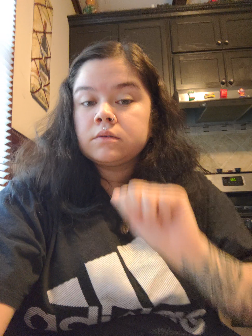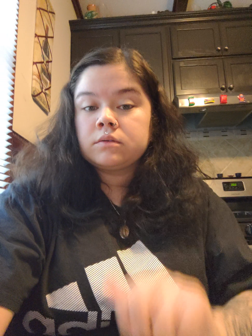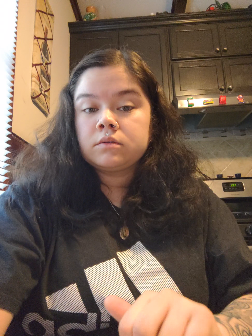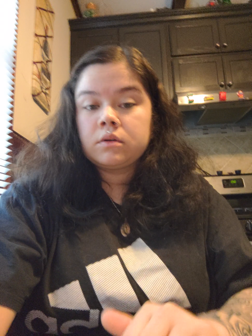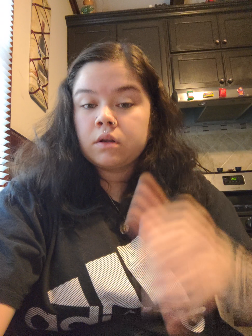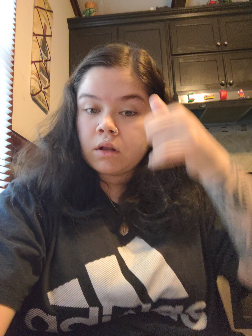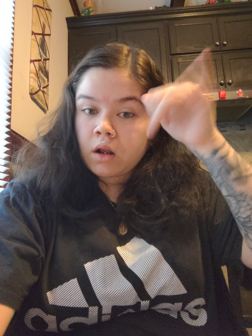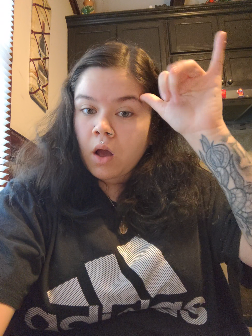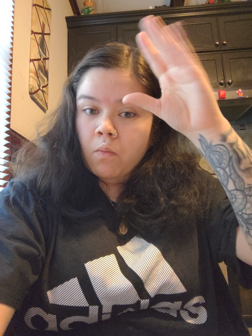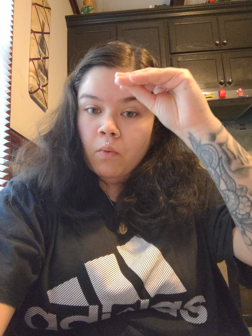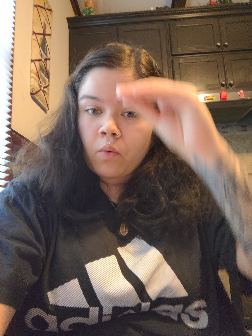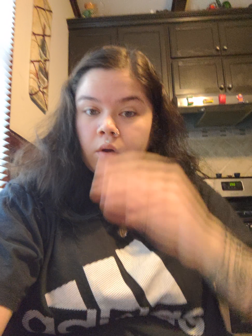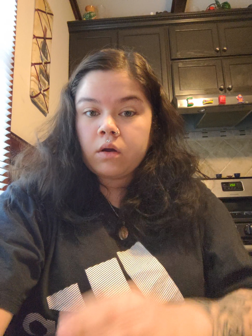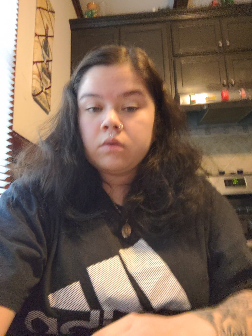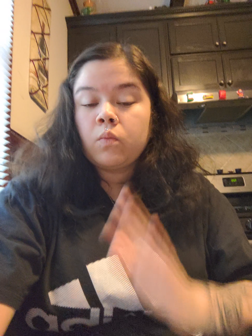cowboy